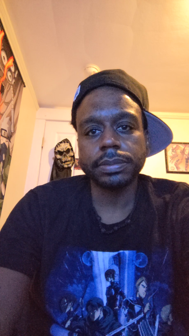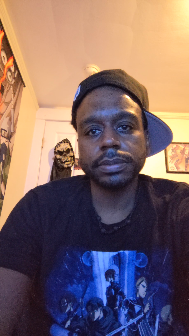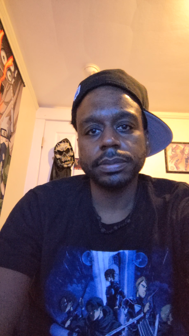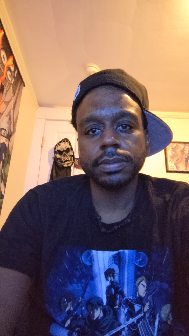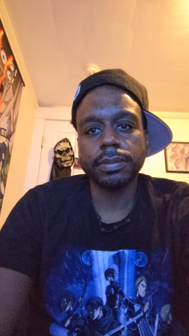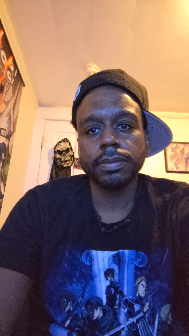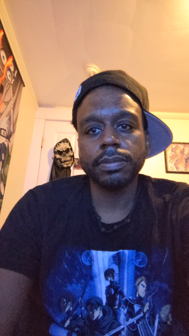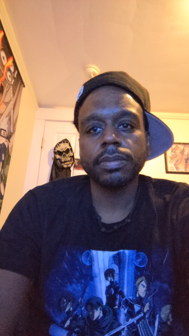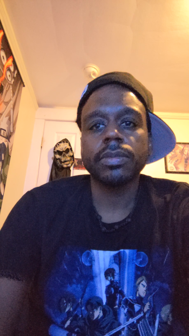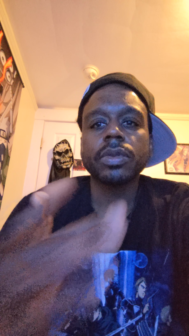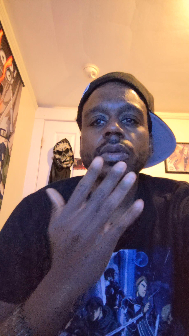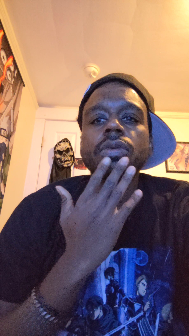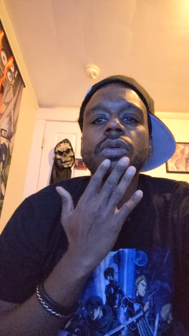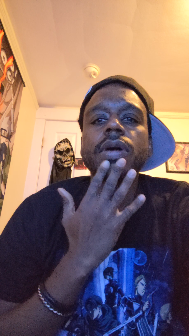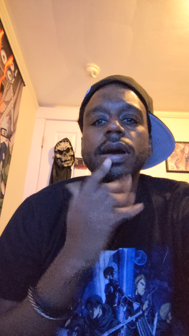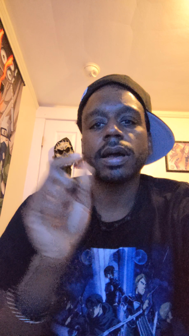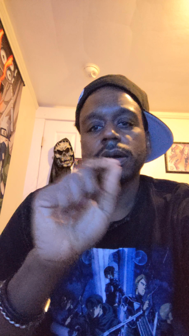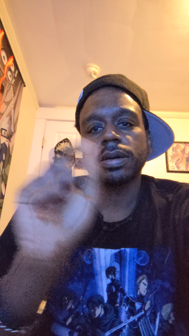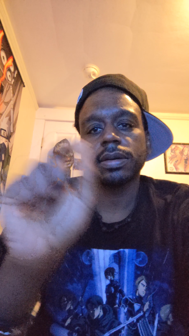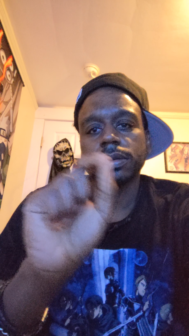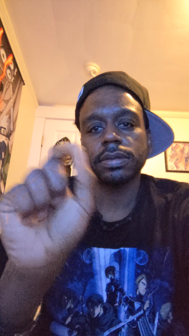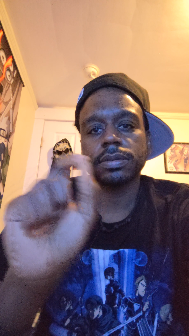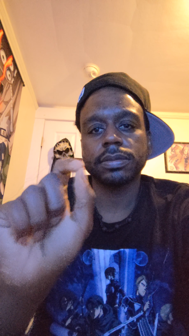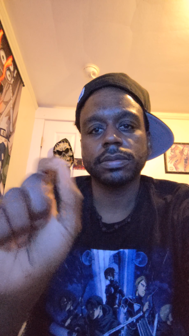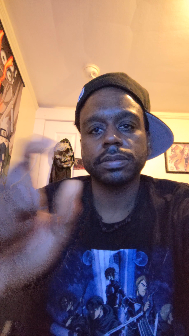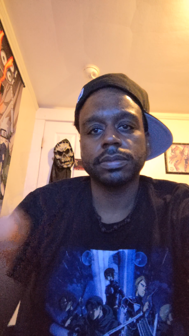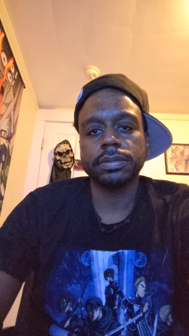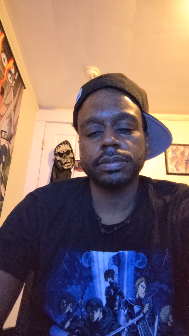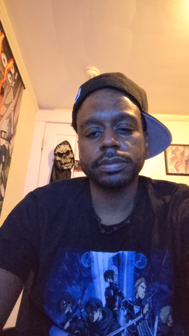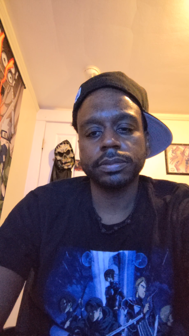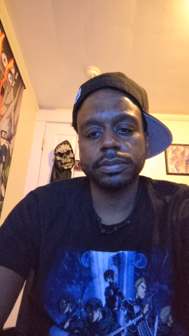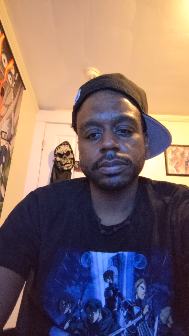crayon